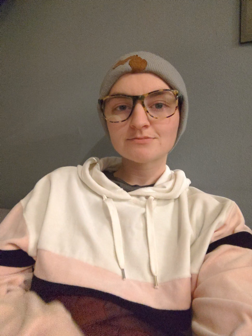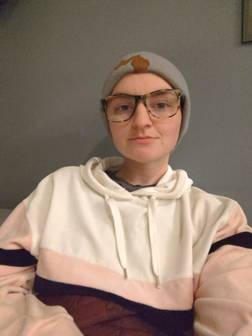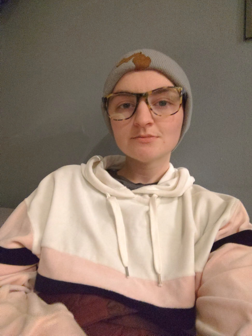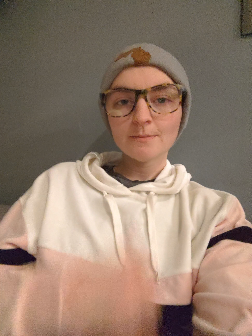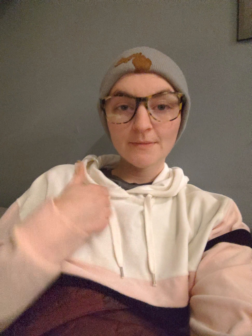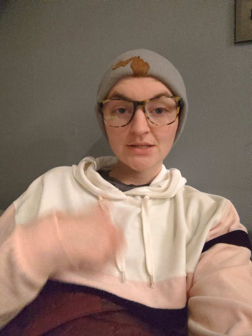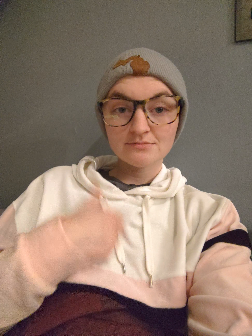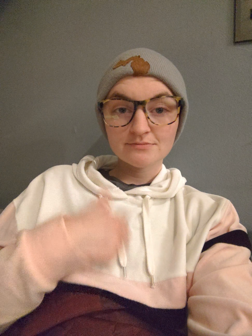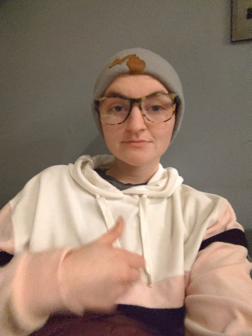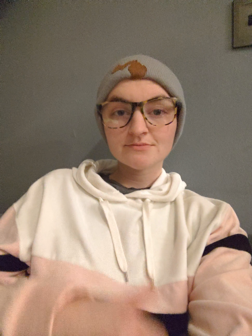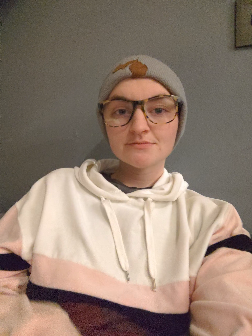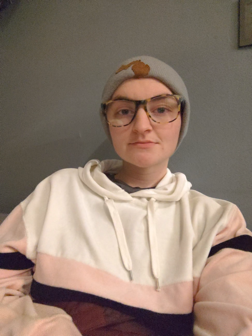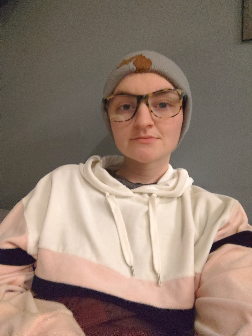bath